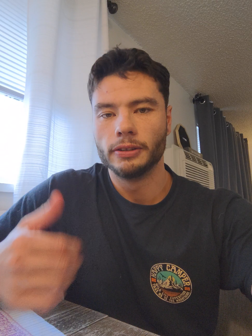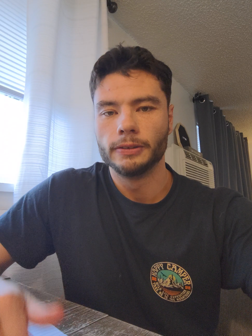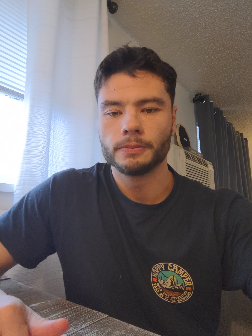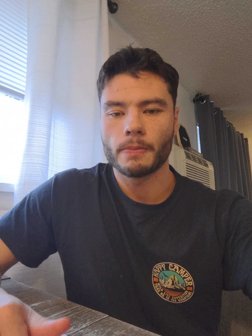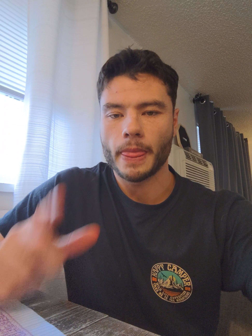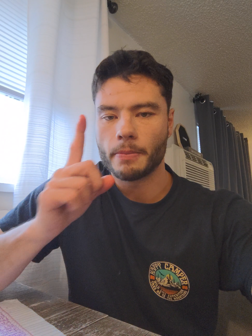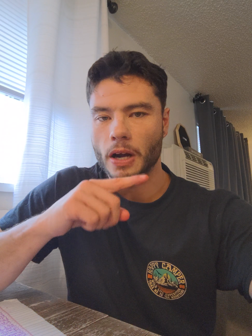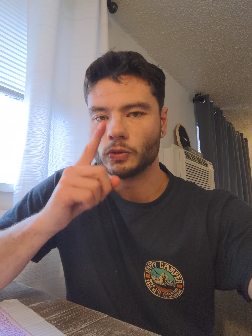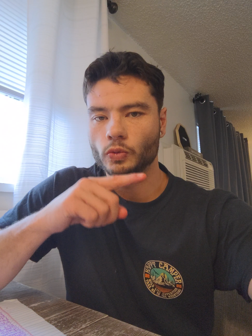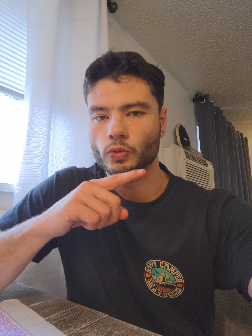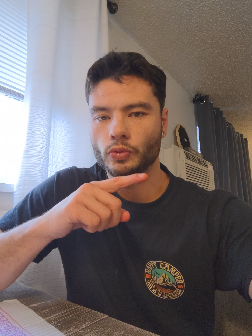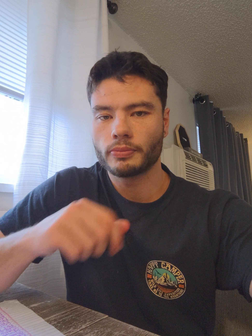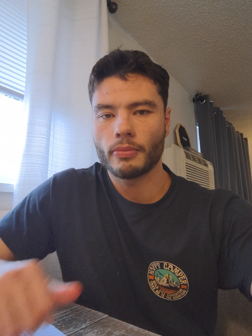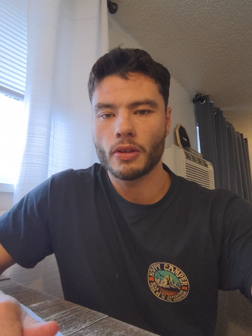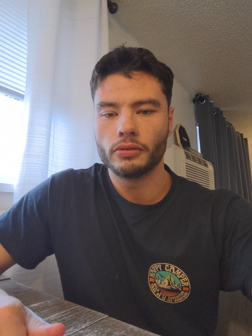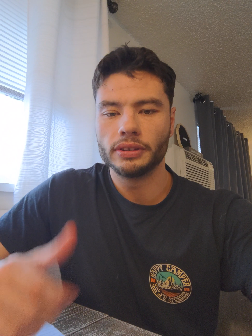mouse